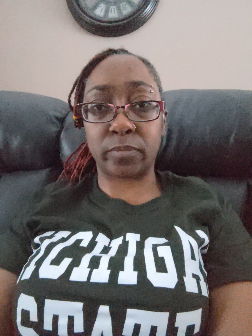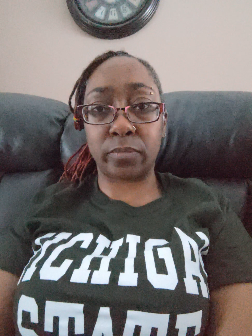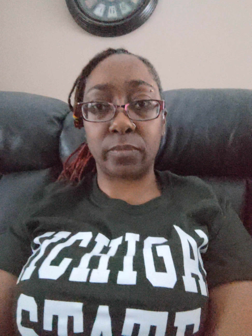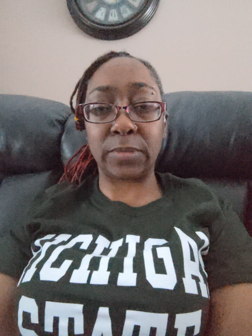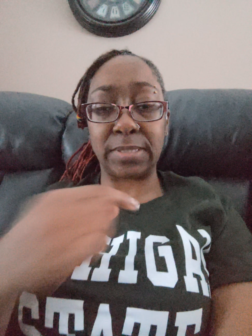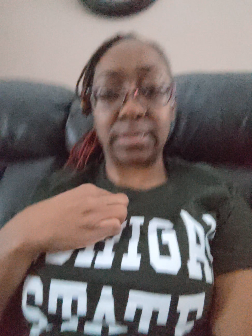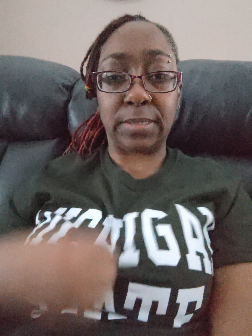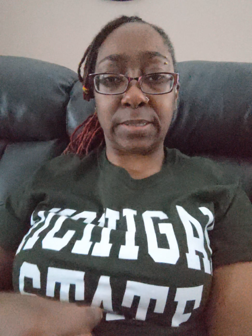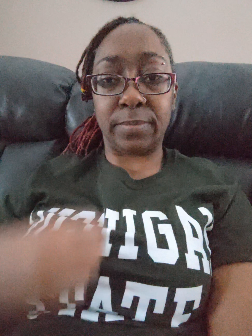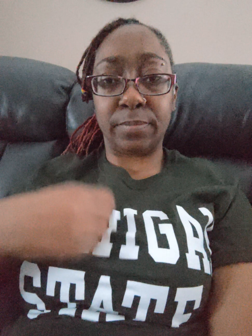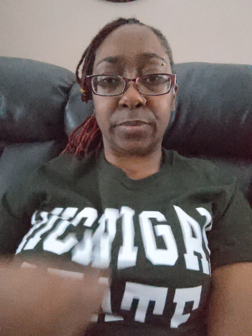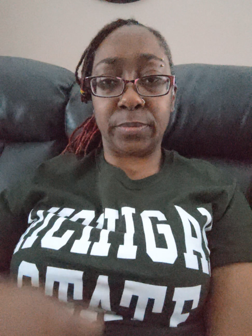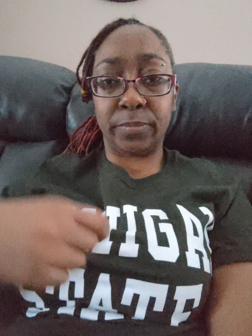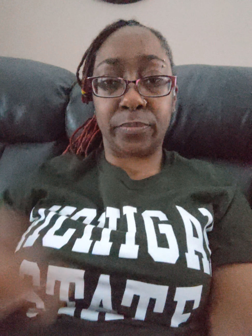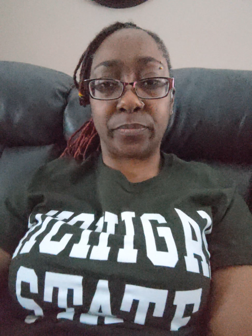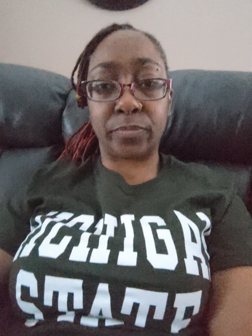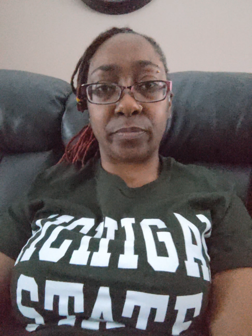zipper